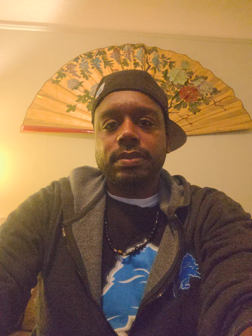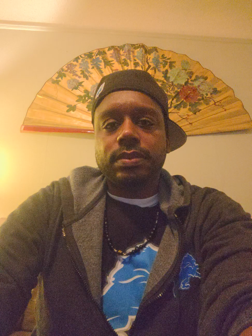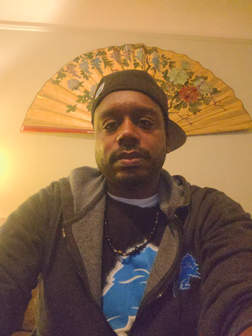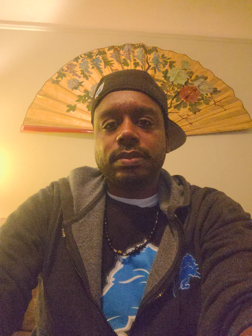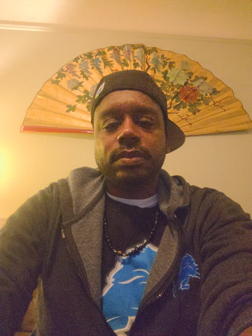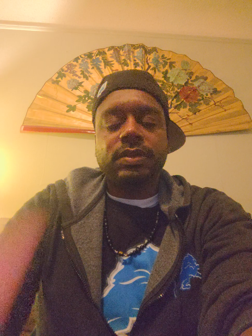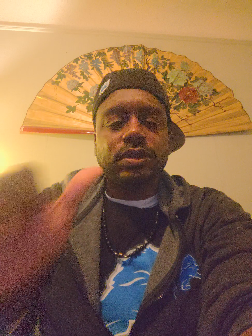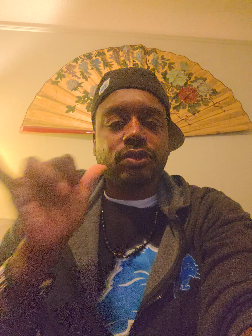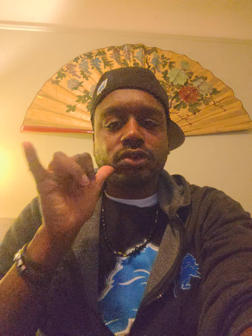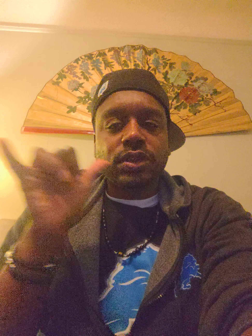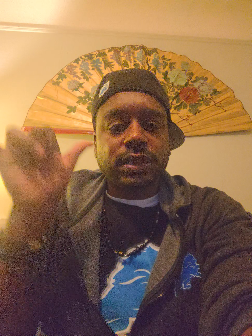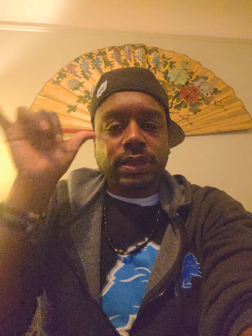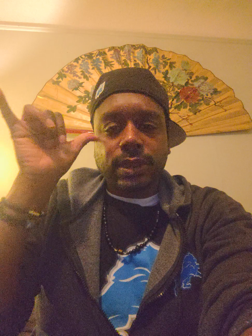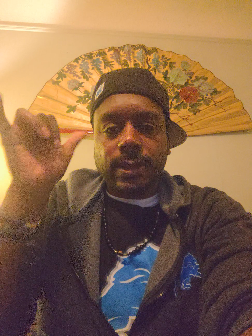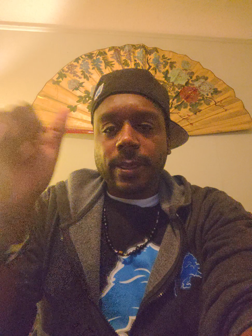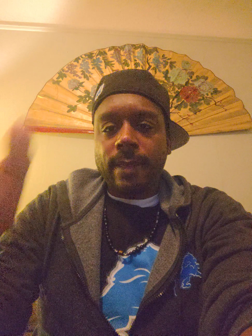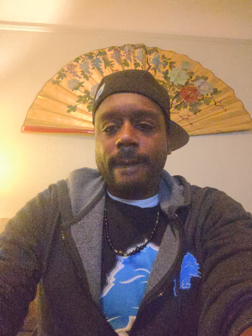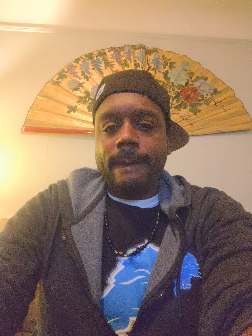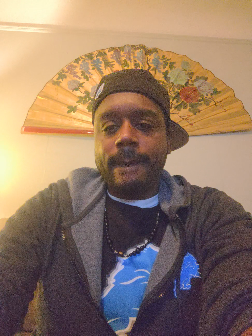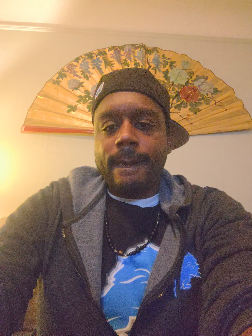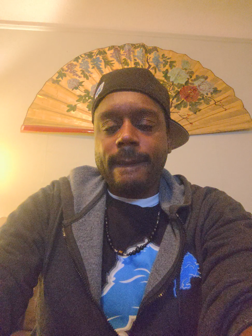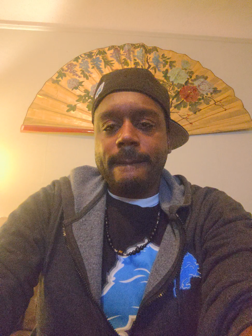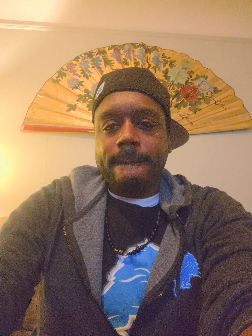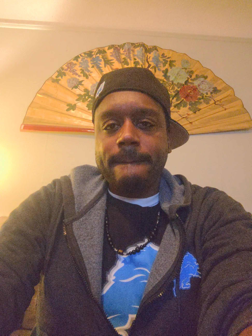yesterday